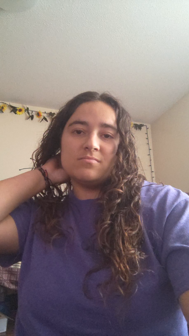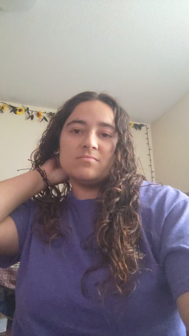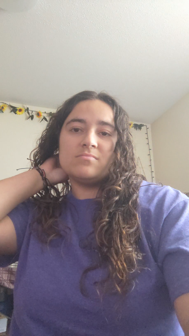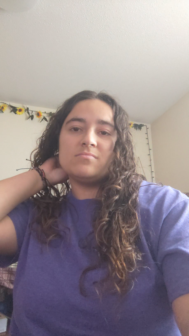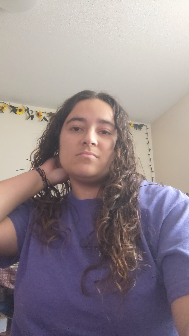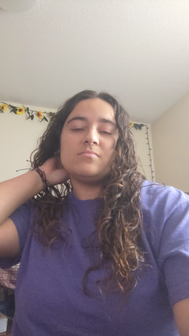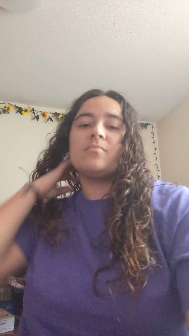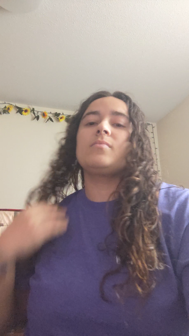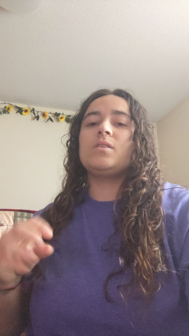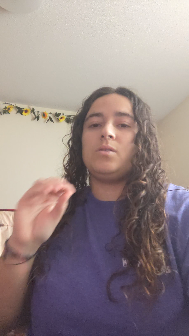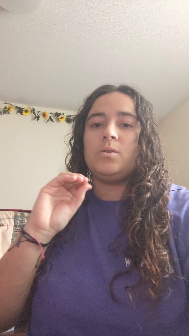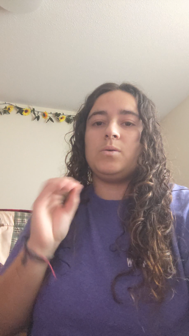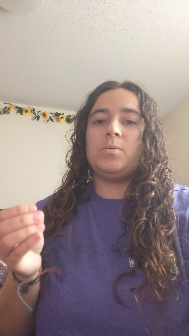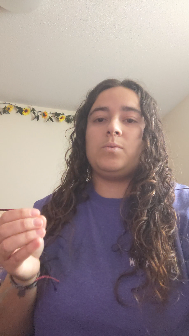none